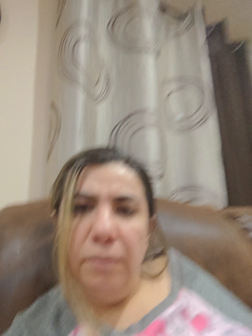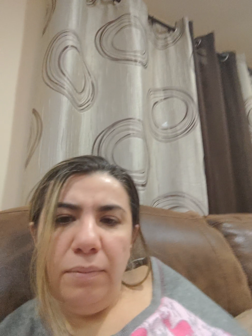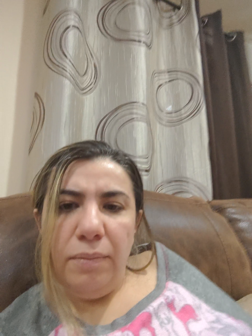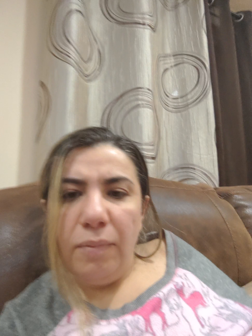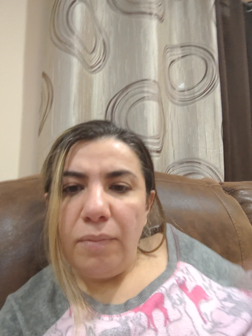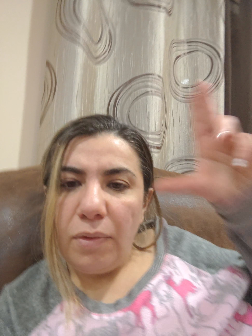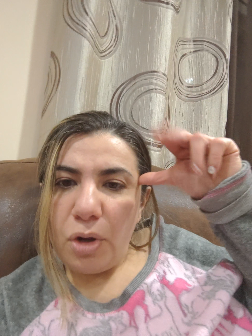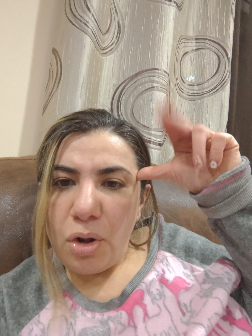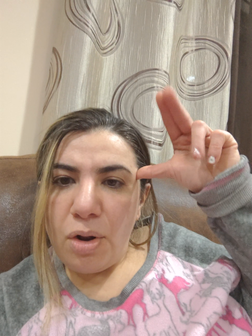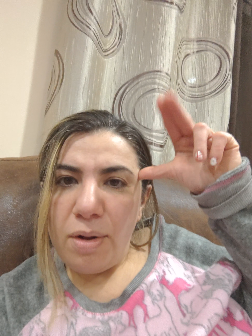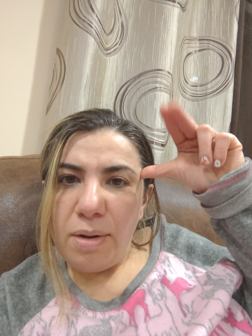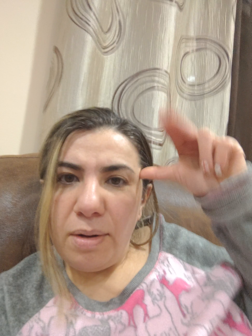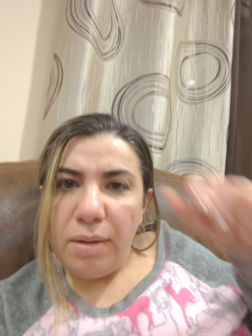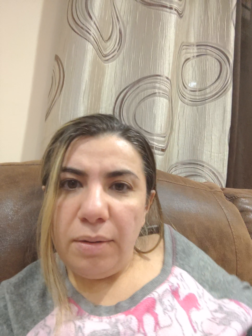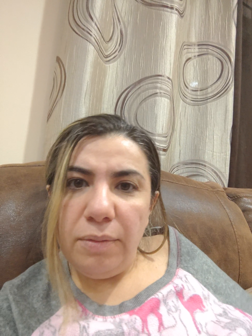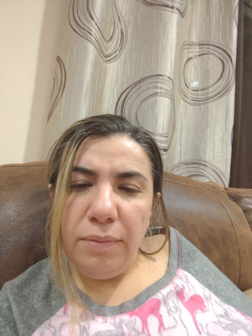horse